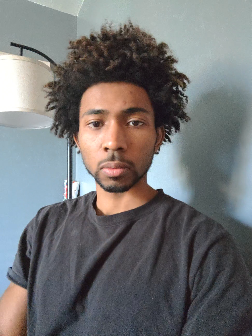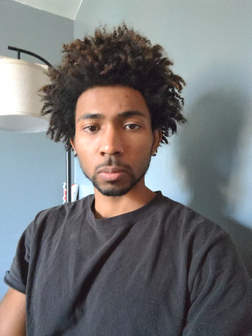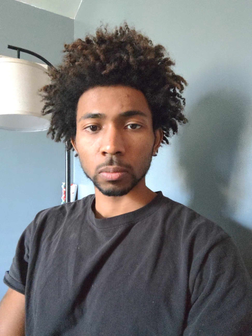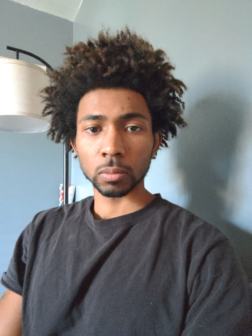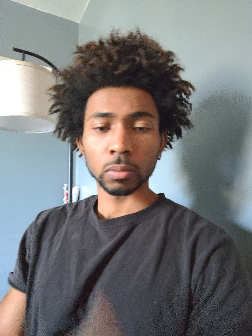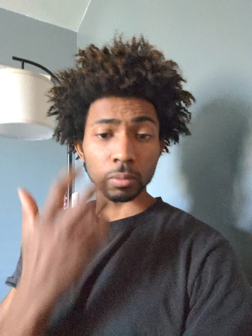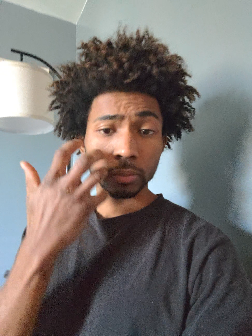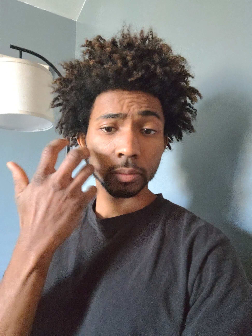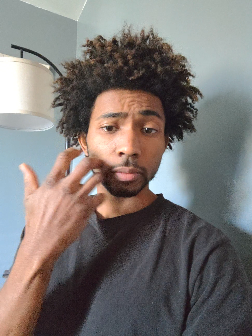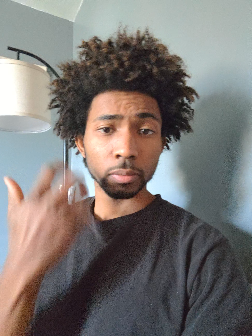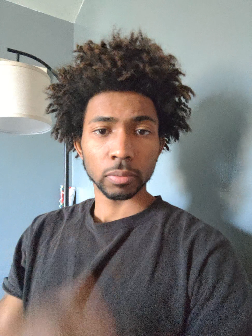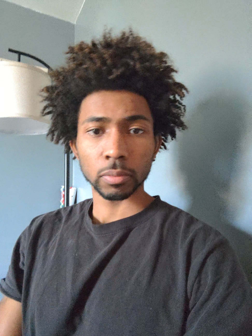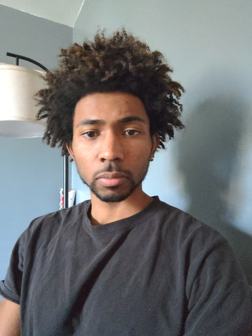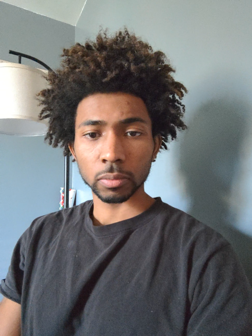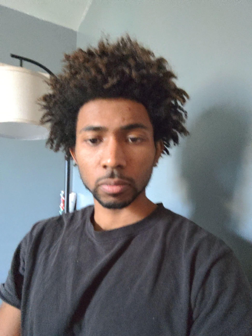tiger